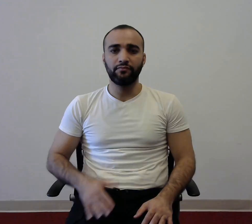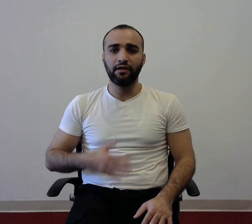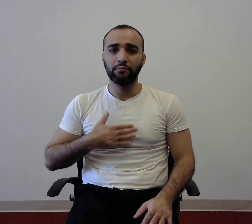mən